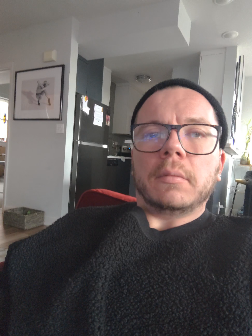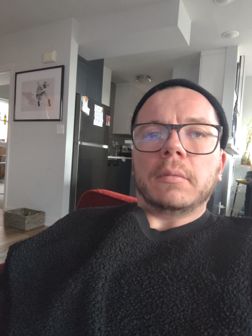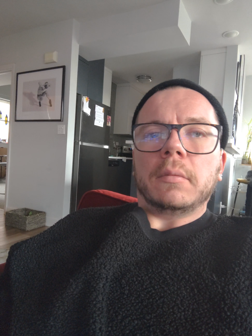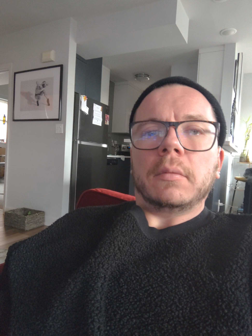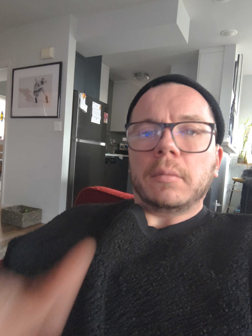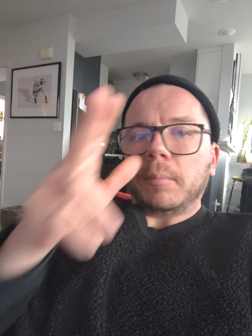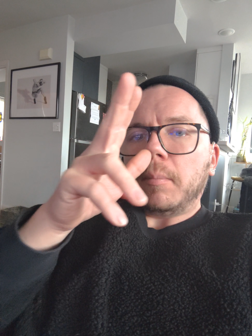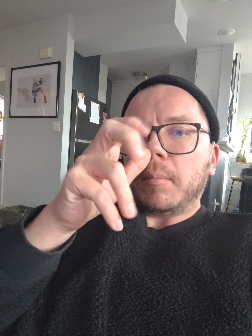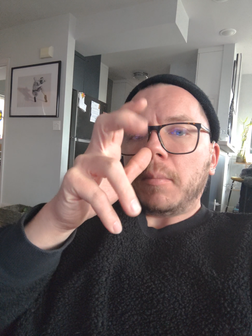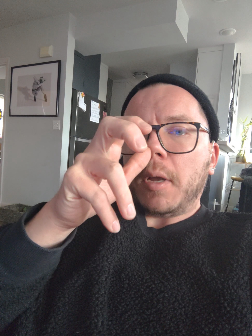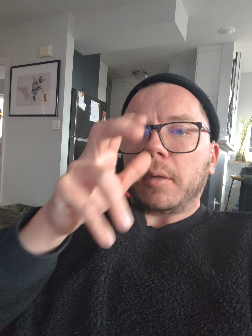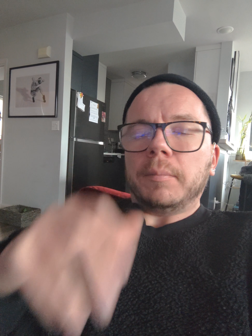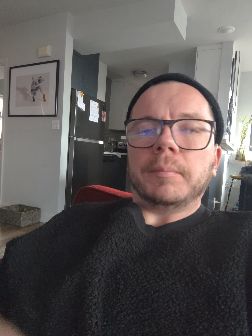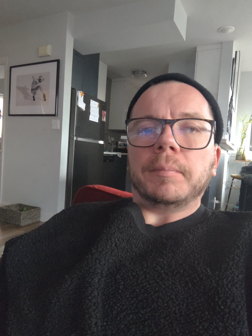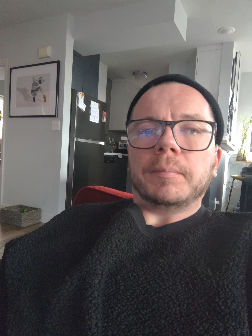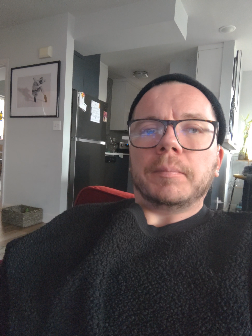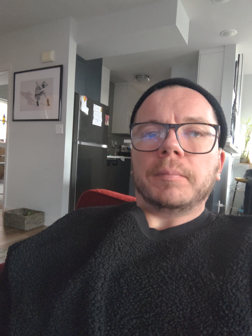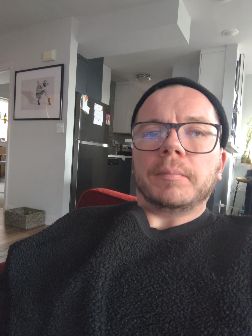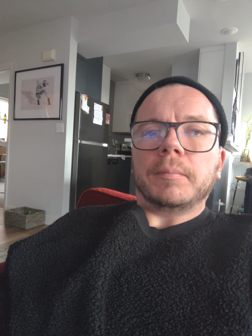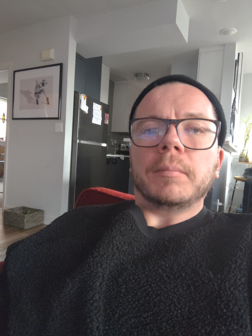bug